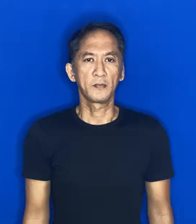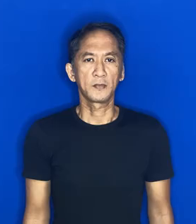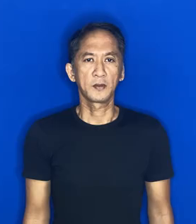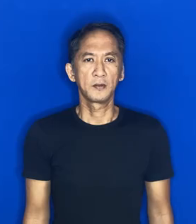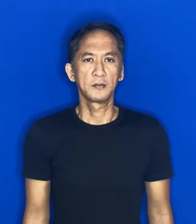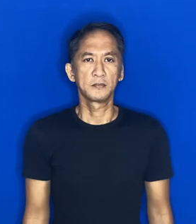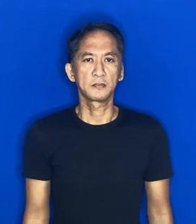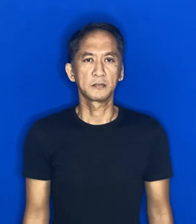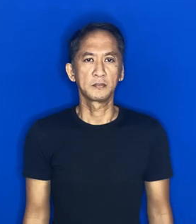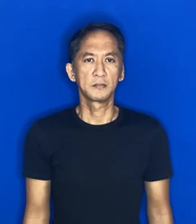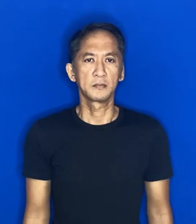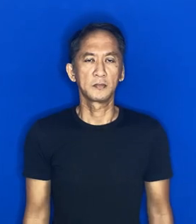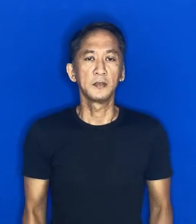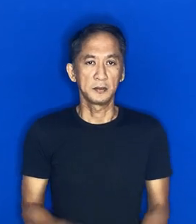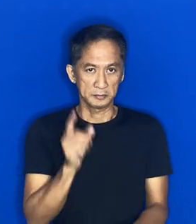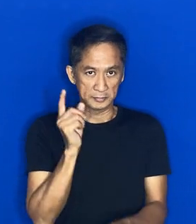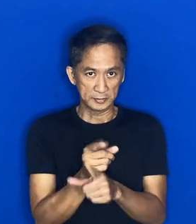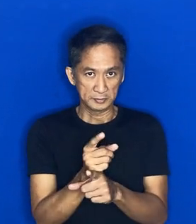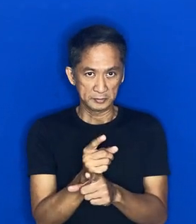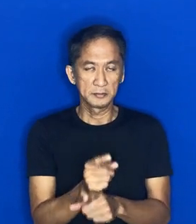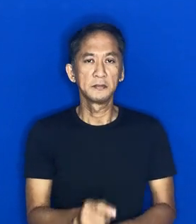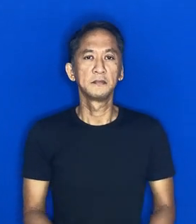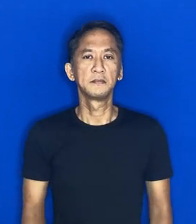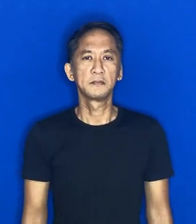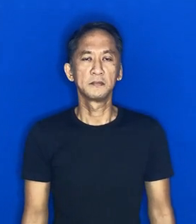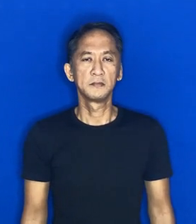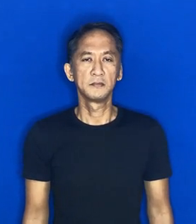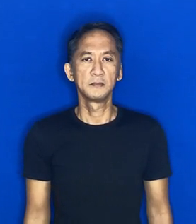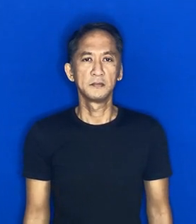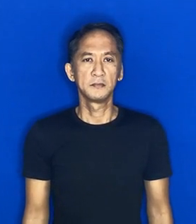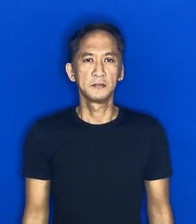correct